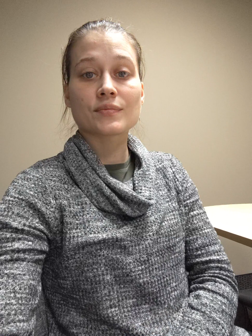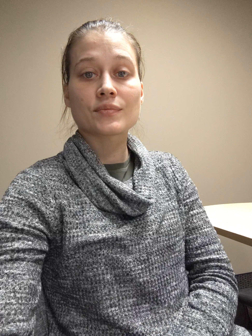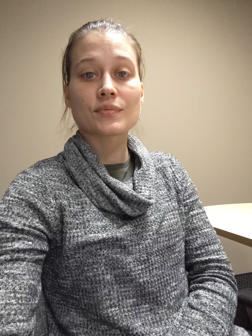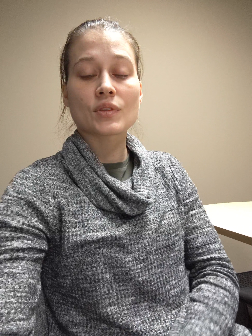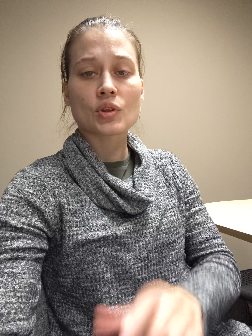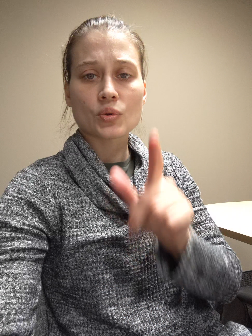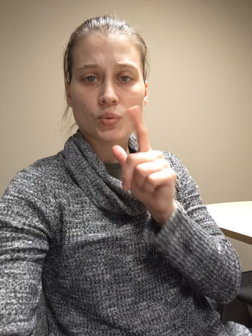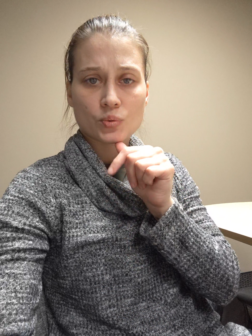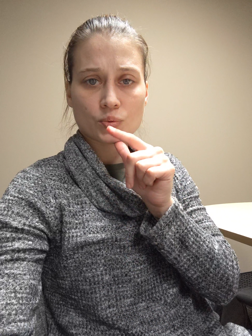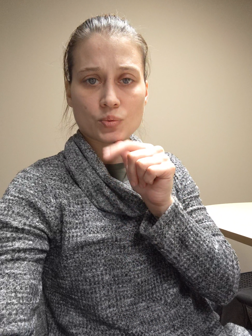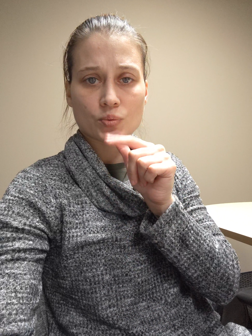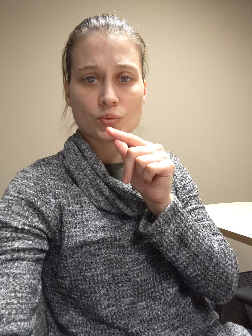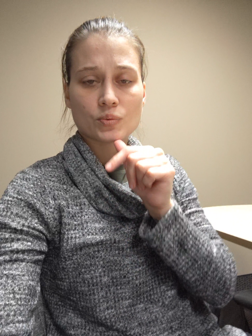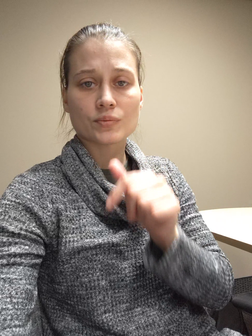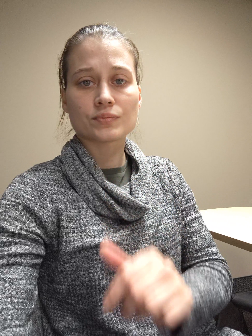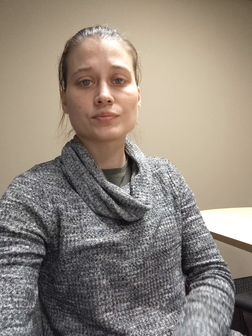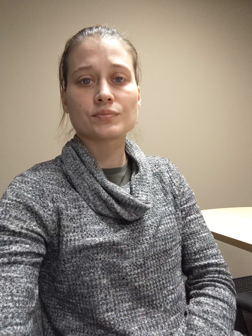who